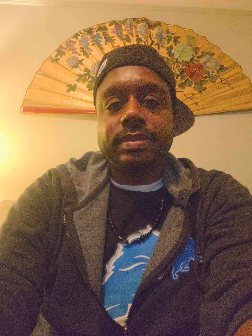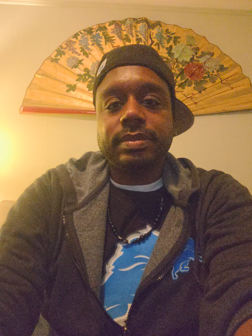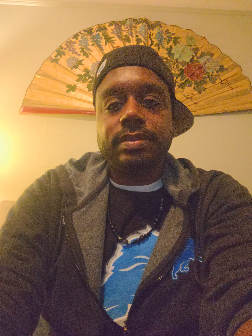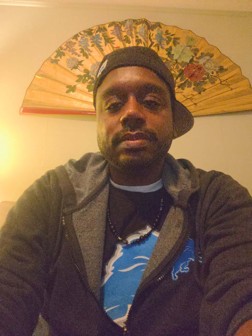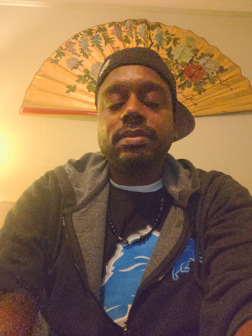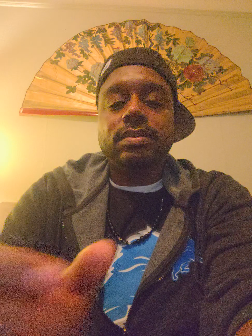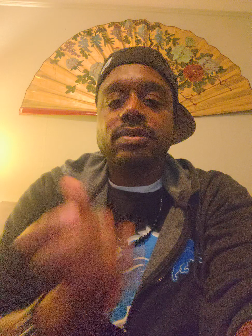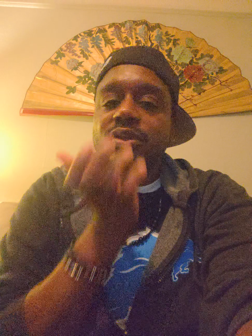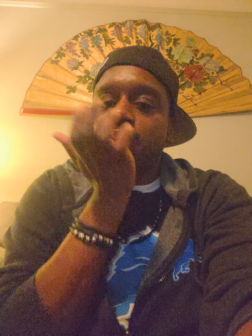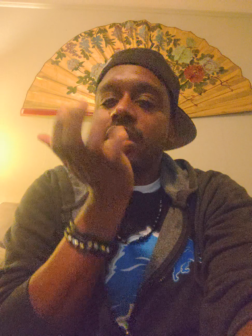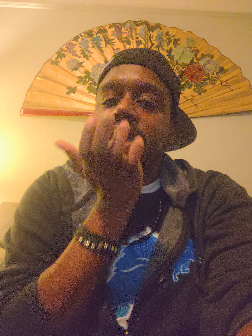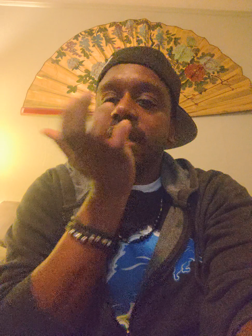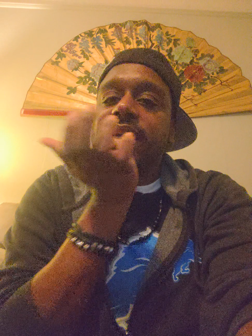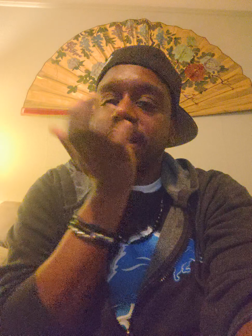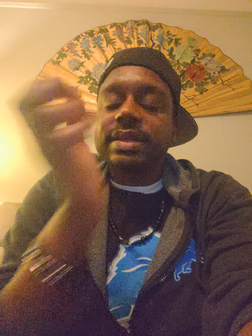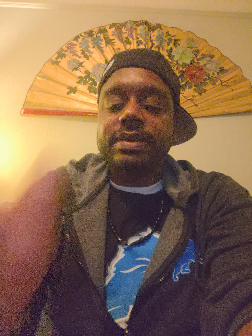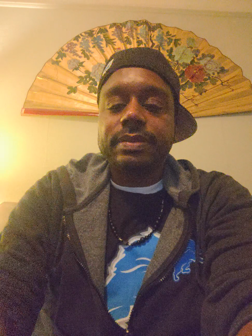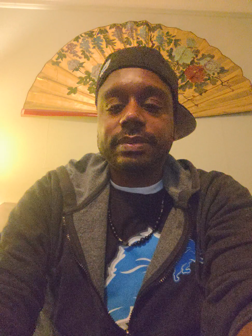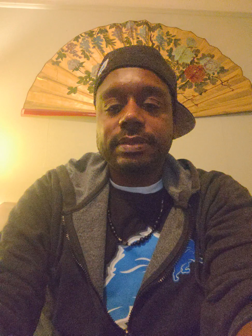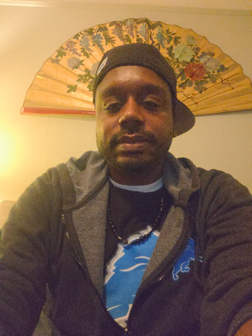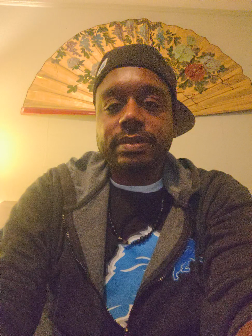grass